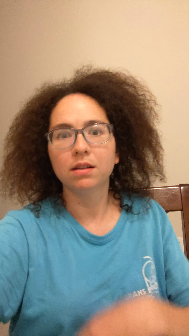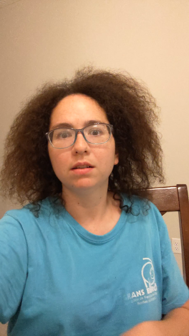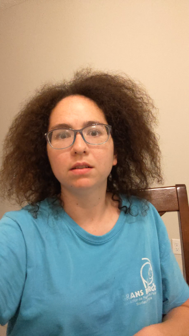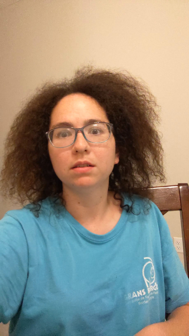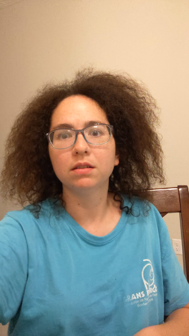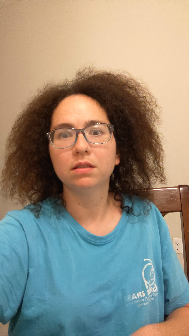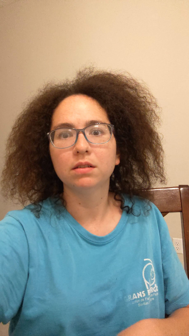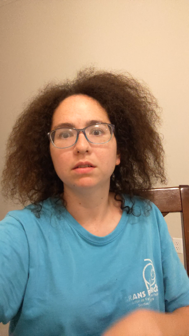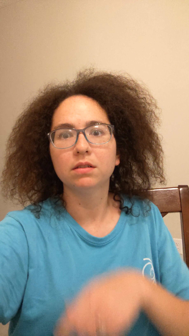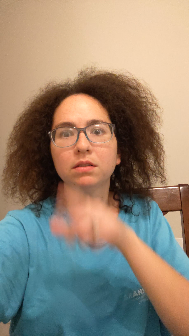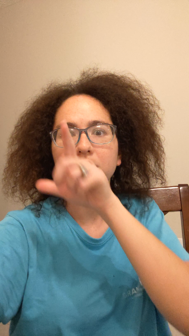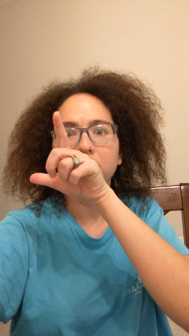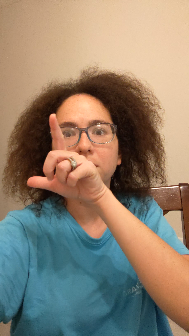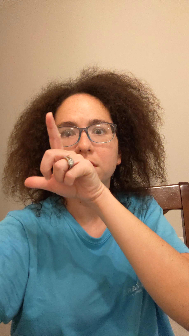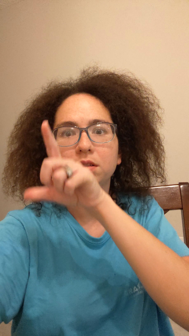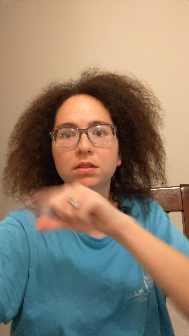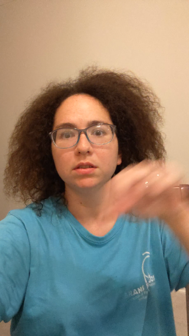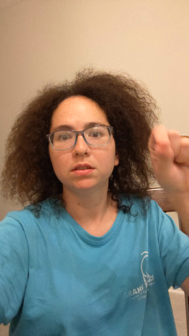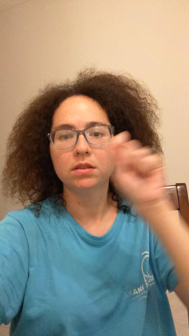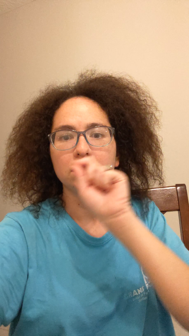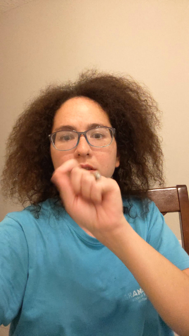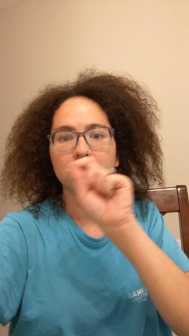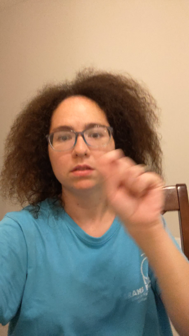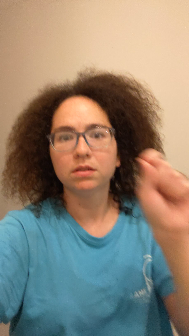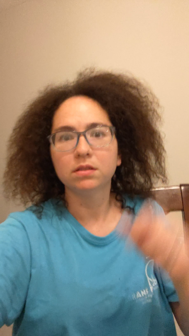peas